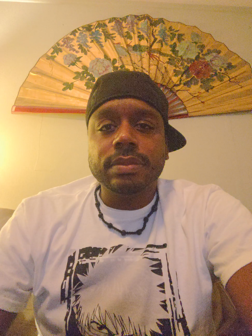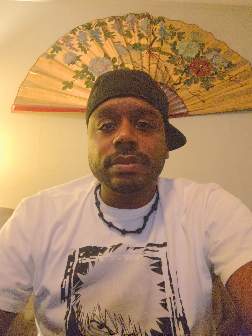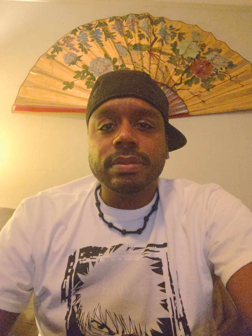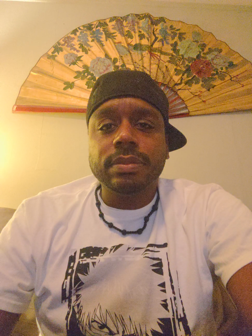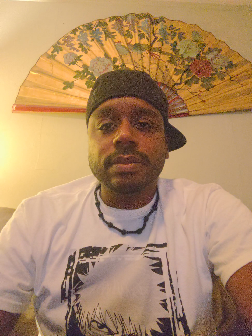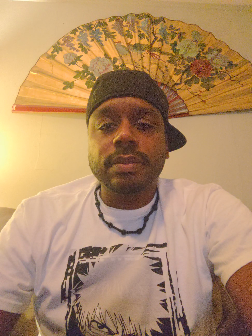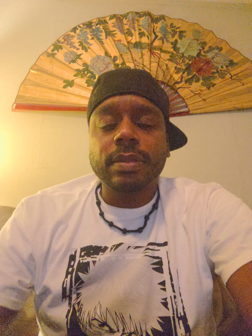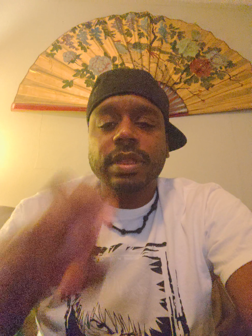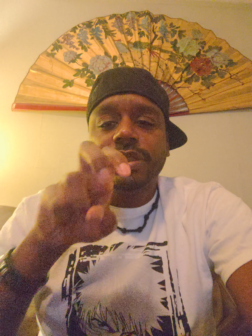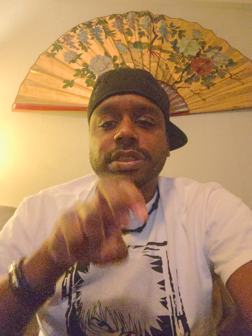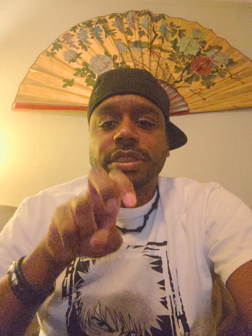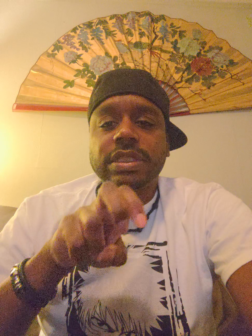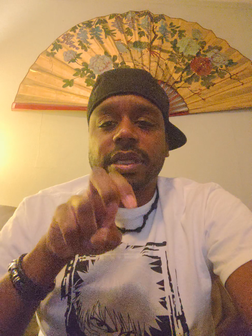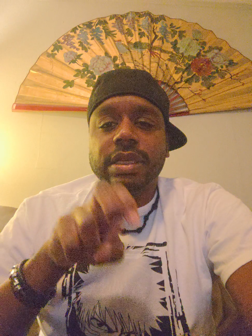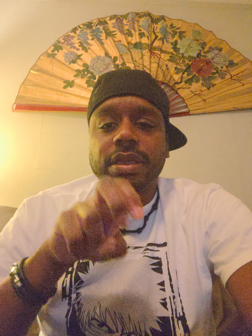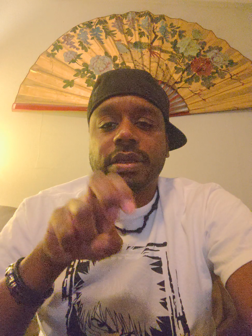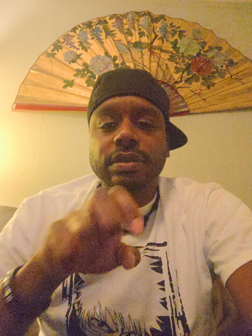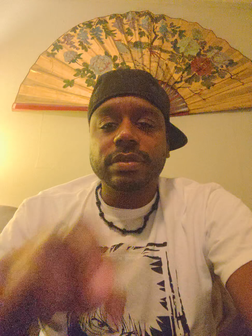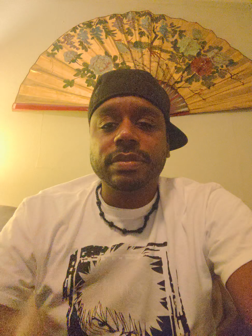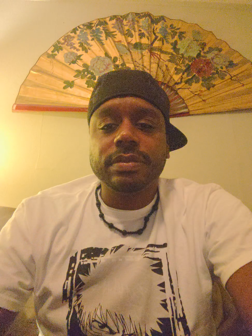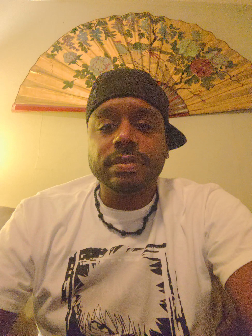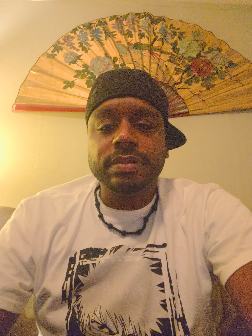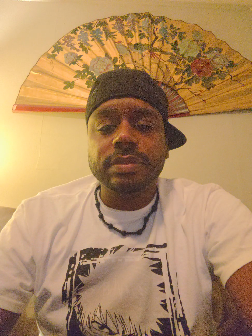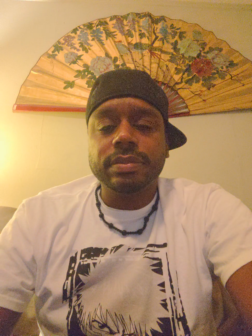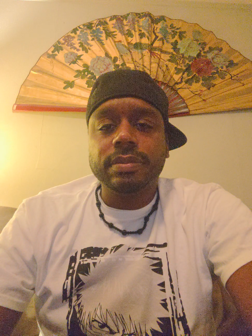chair